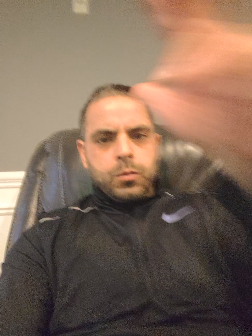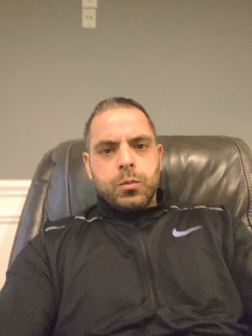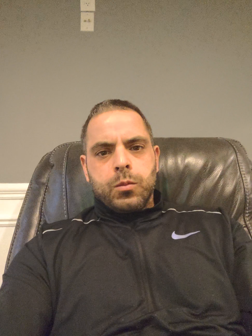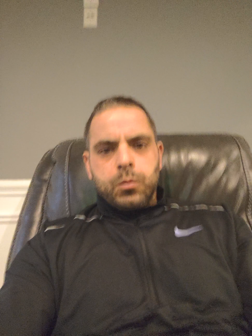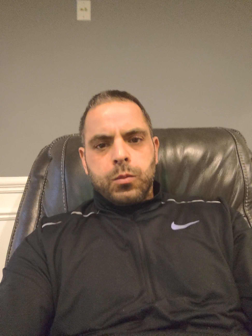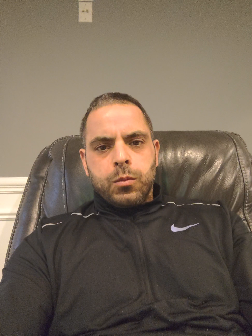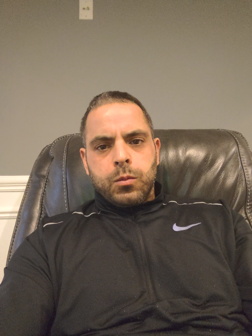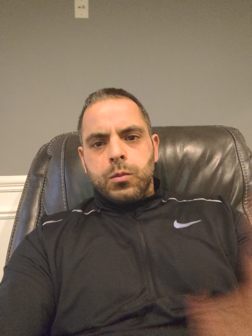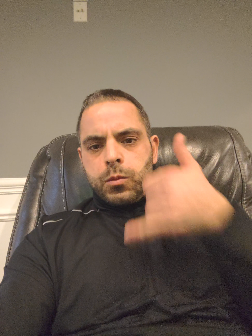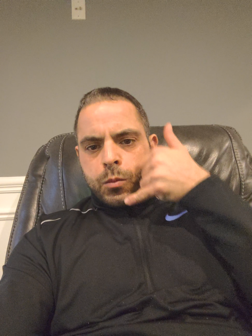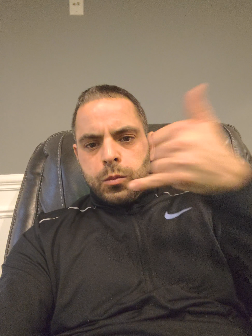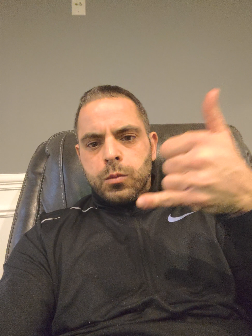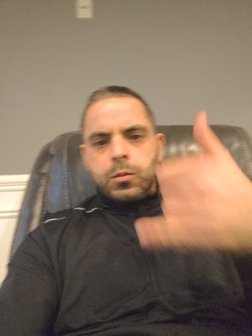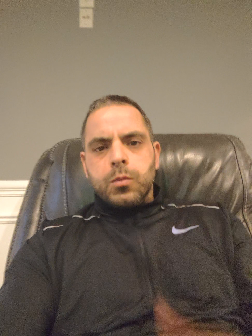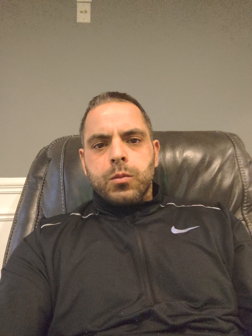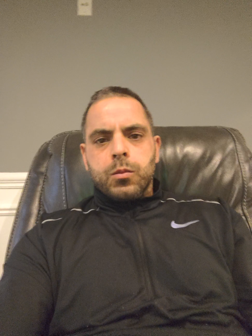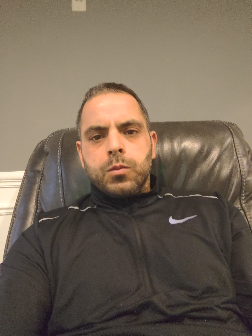call on the phone